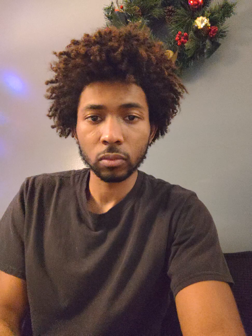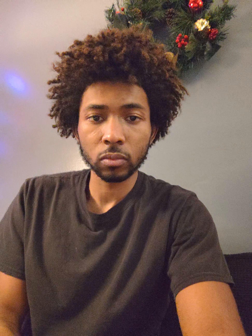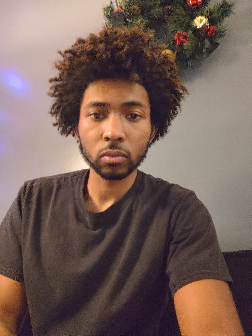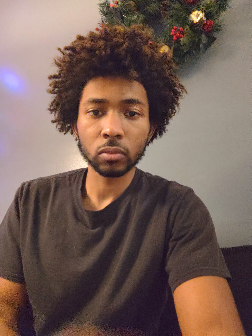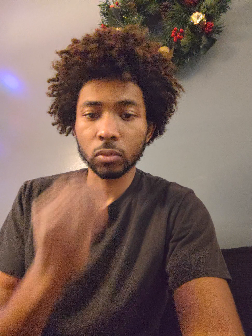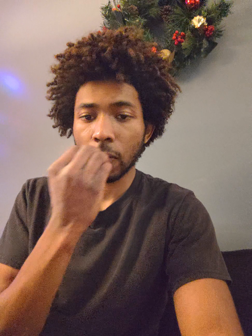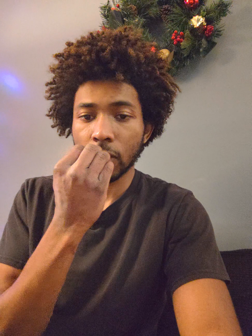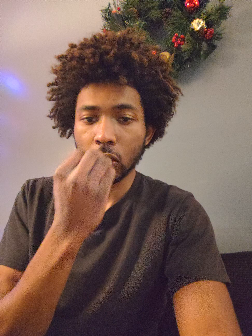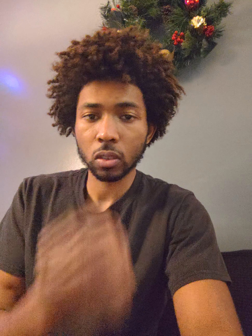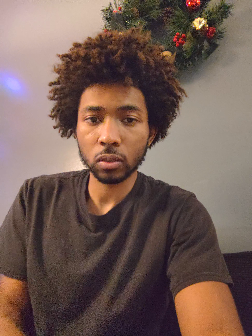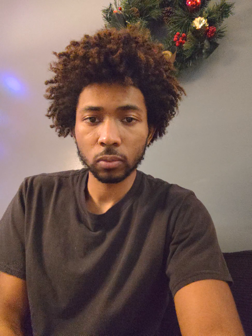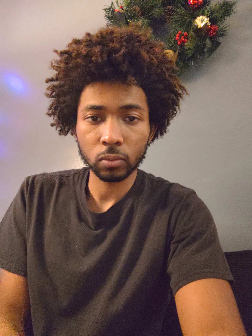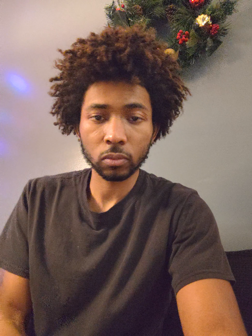food